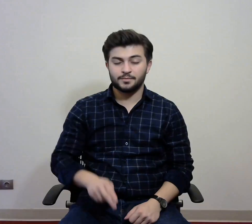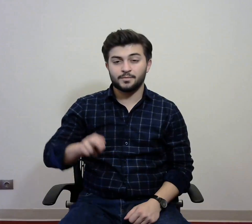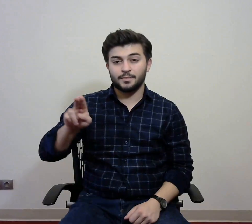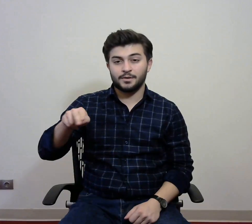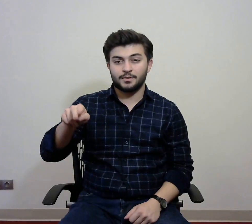D